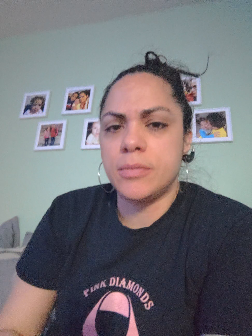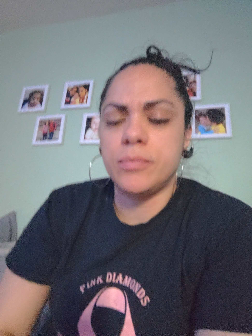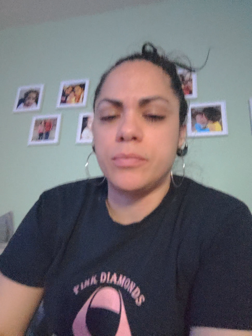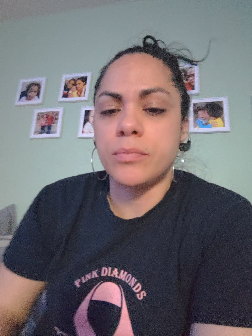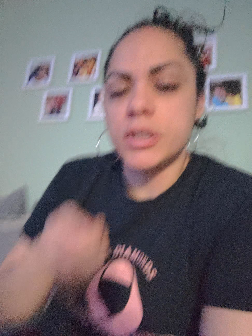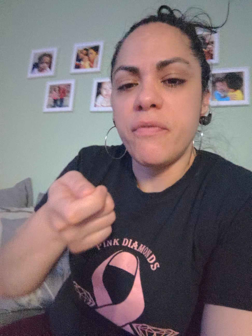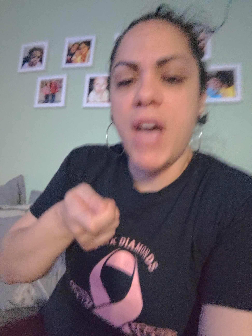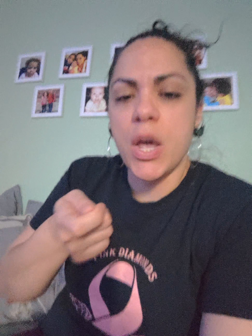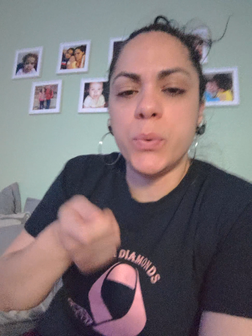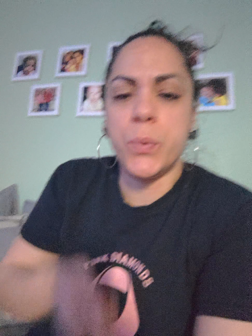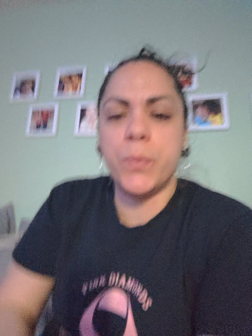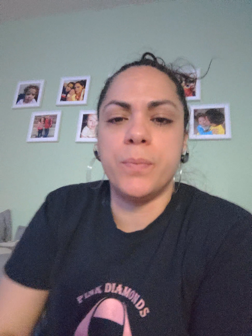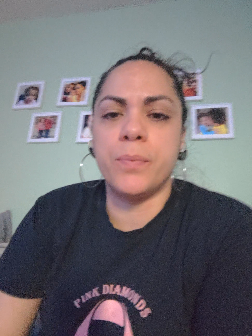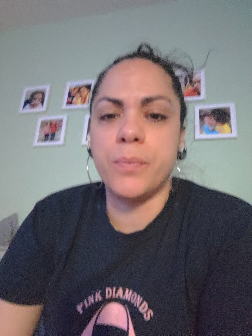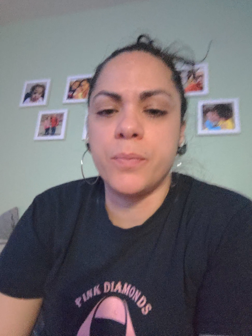vacuum